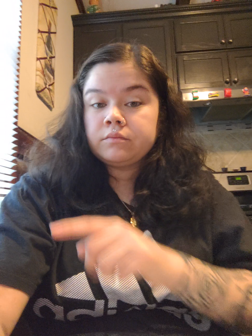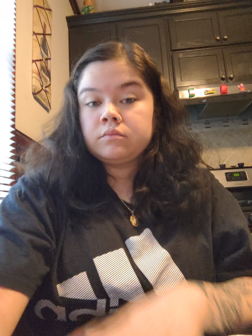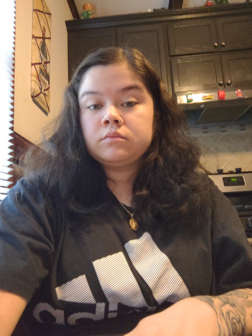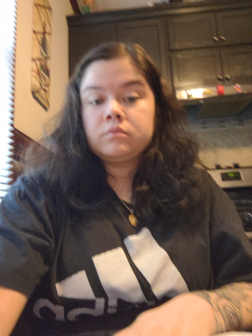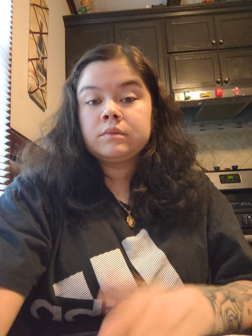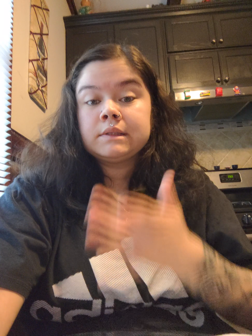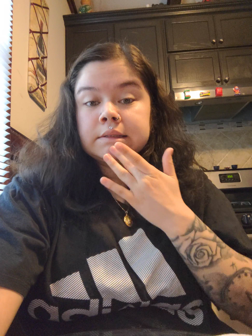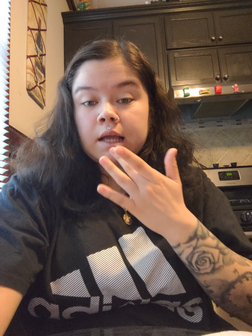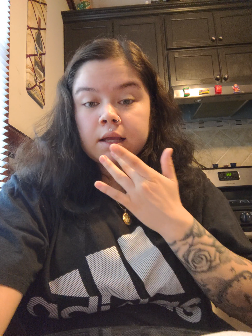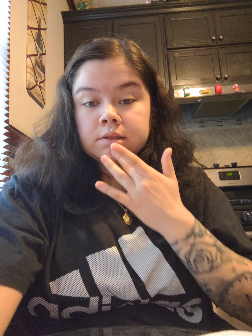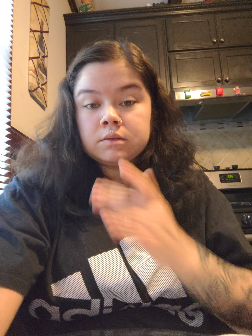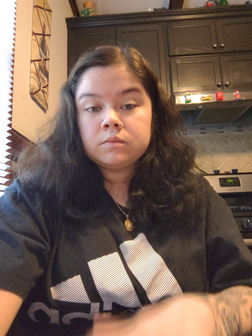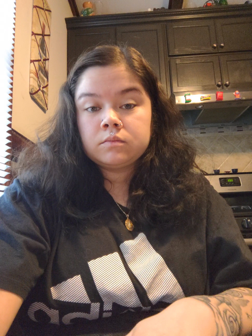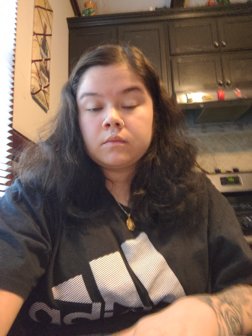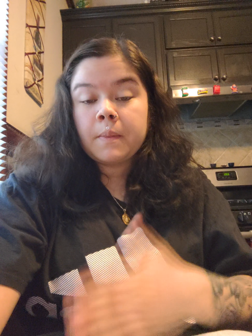taste